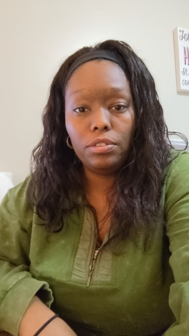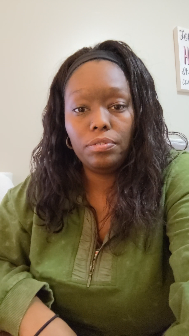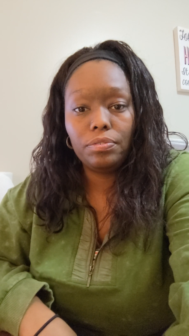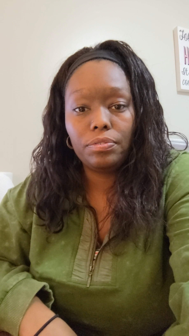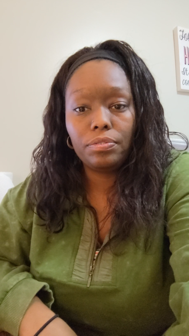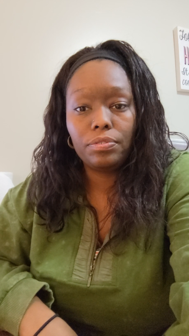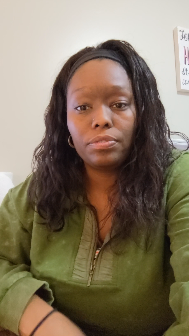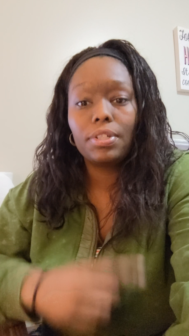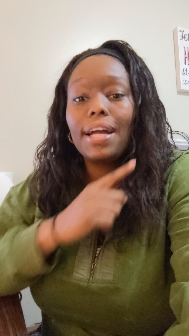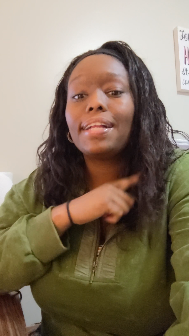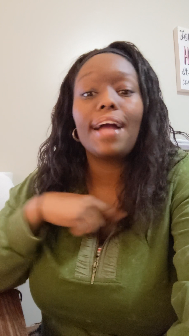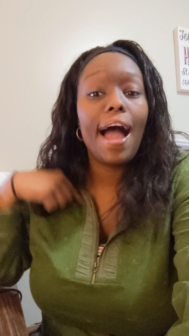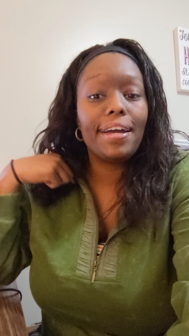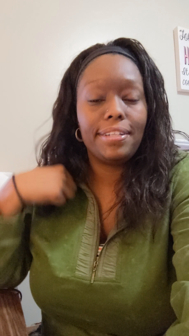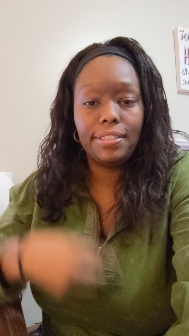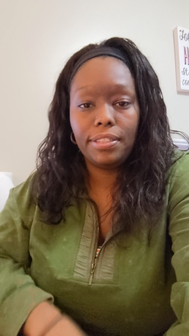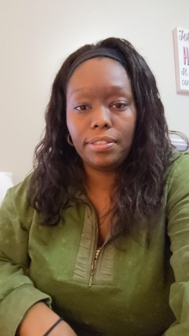necklace